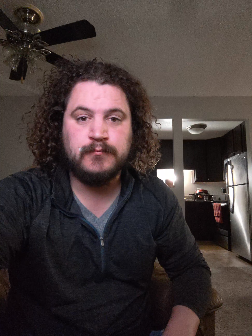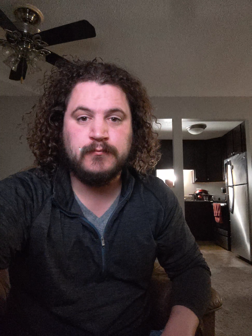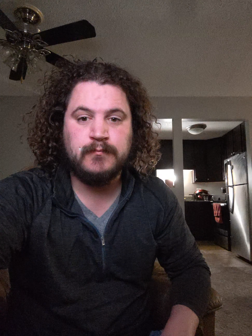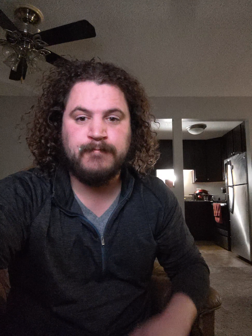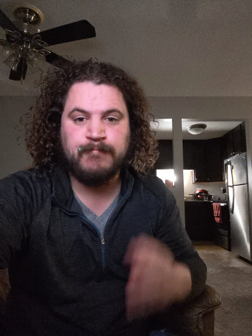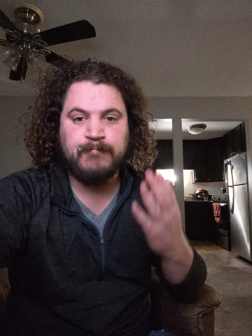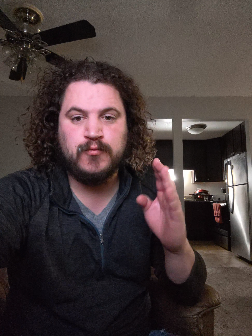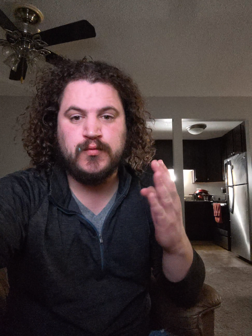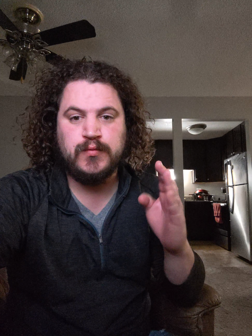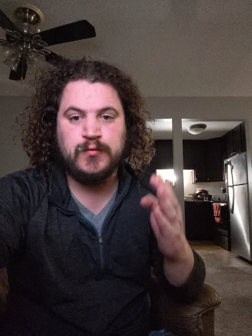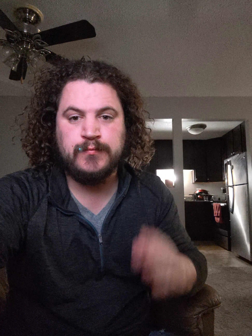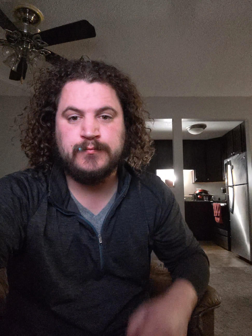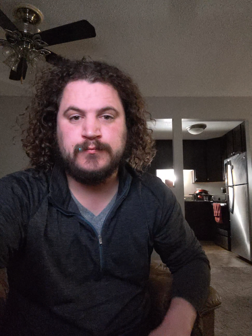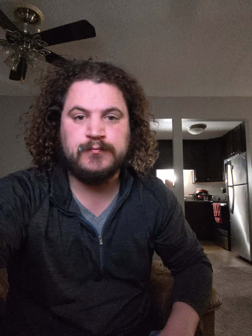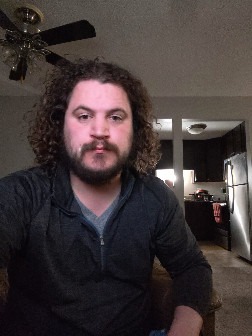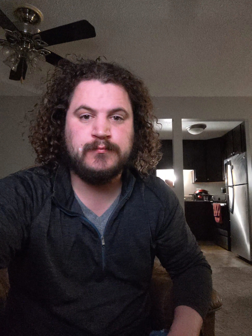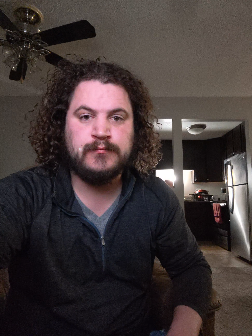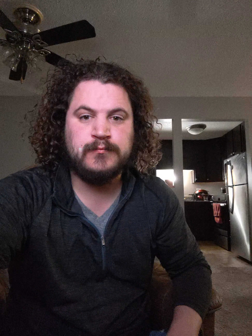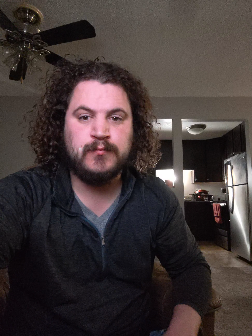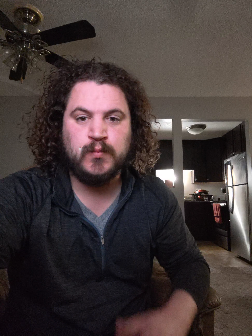blue